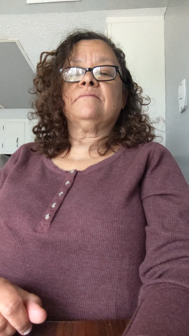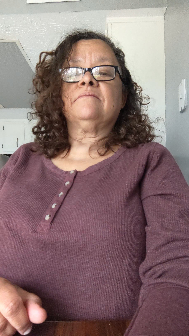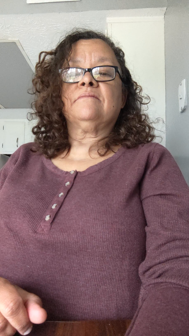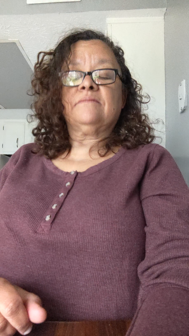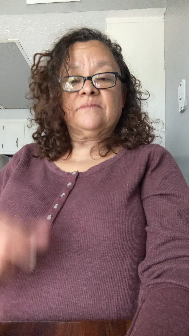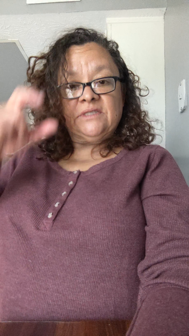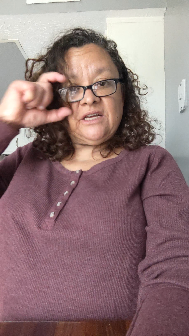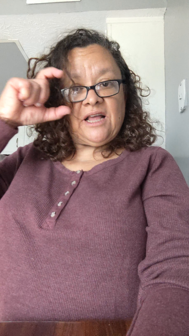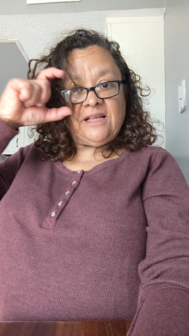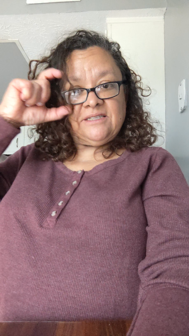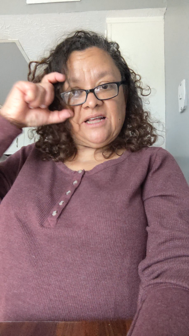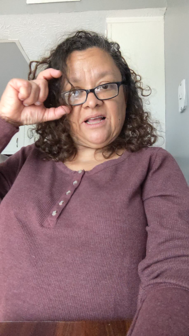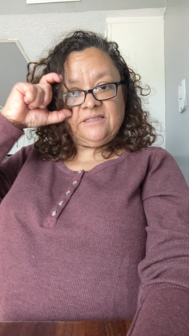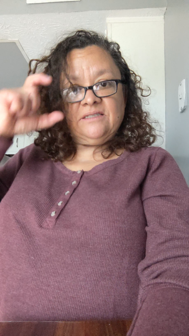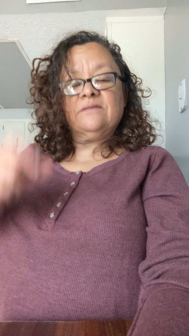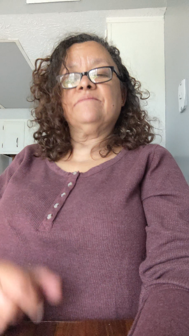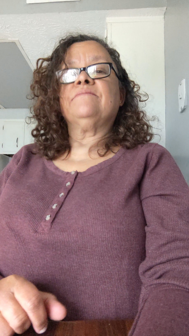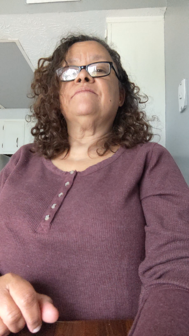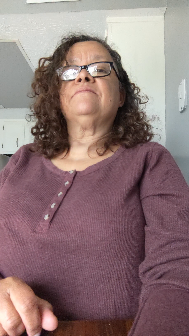glasses